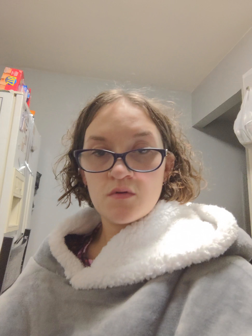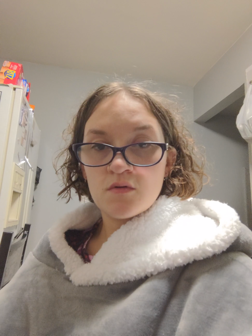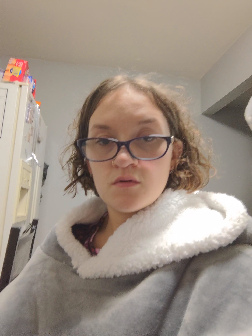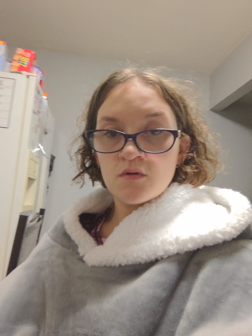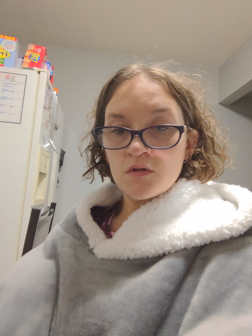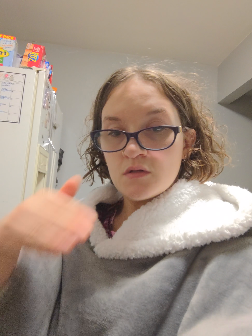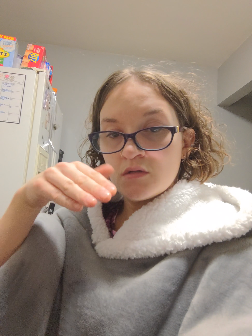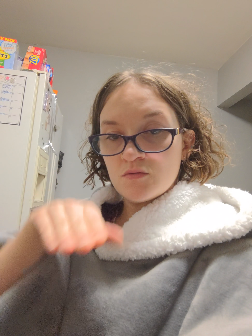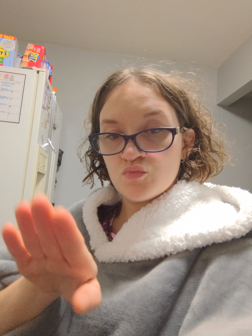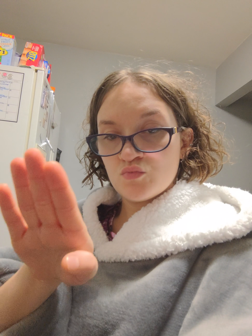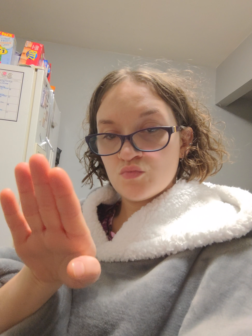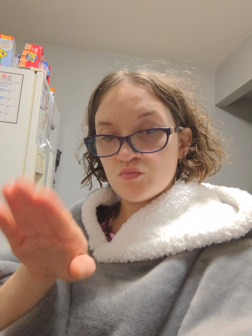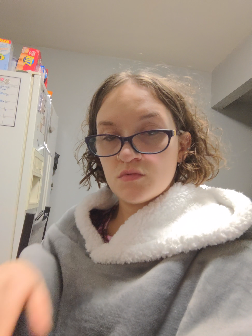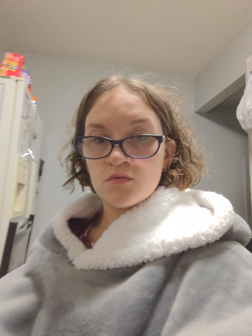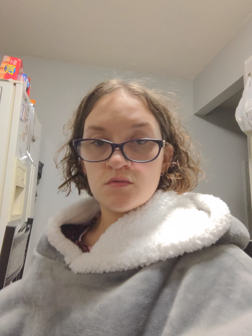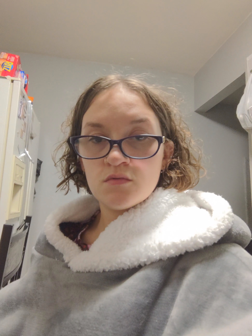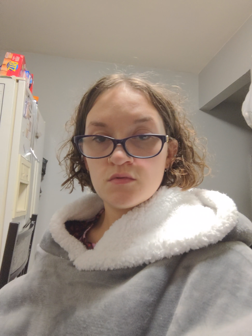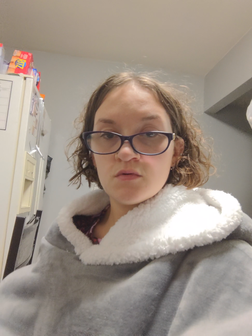into